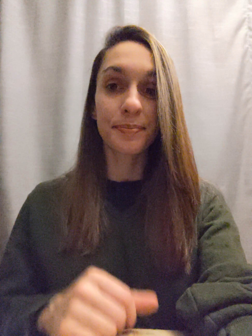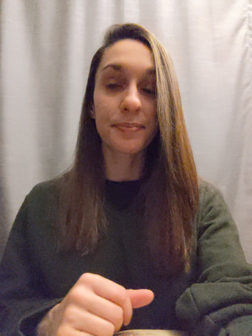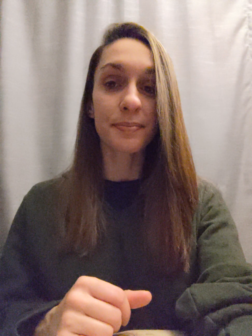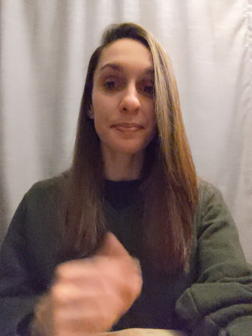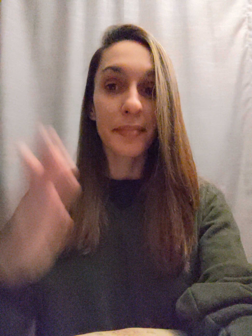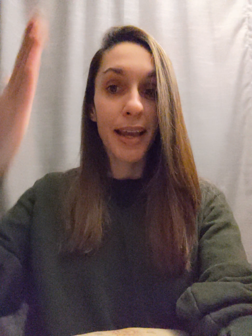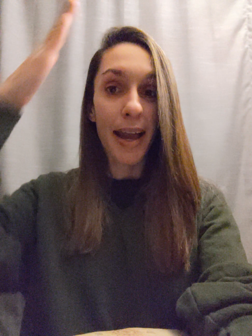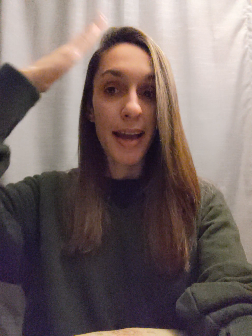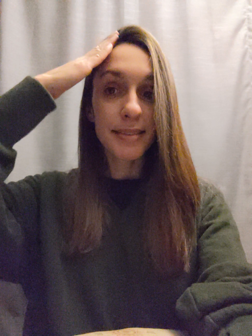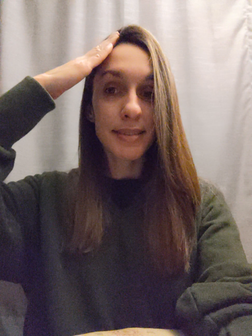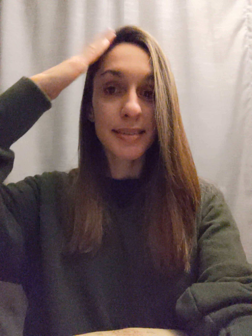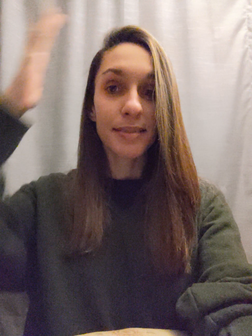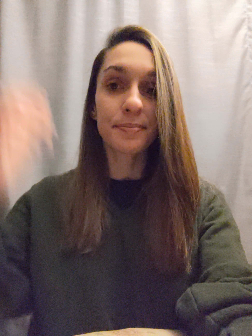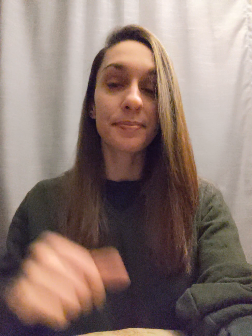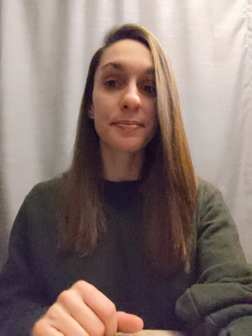hat